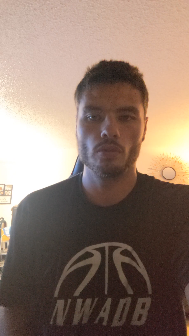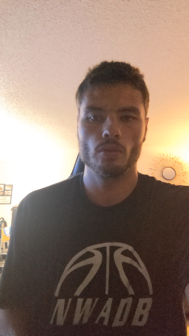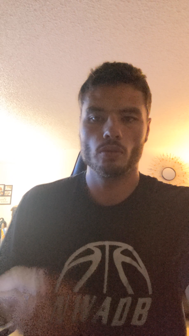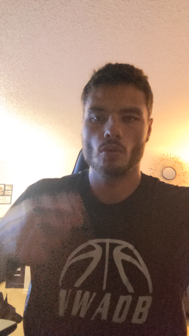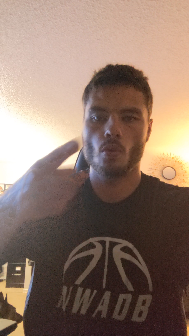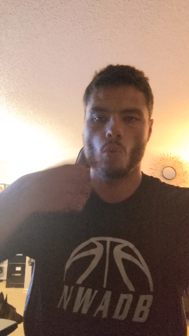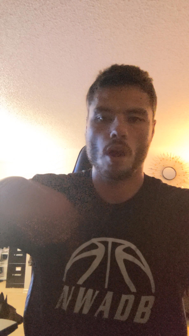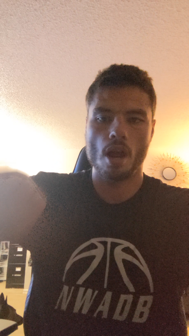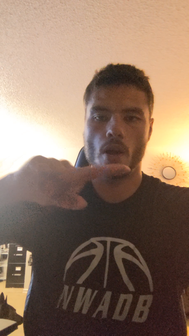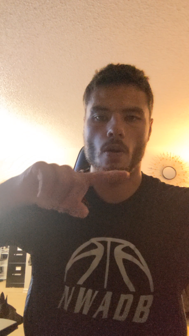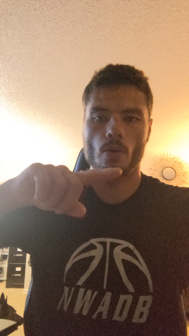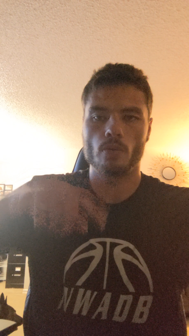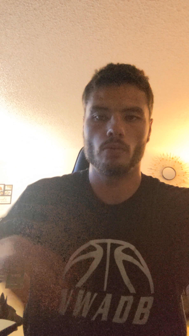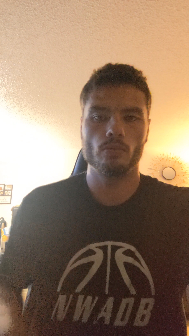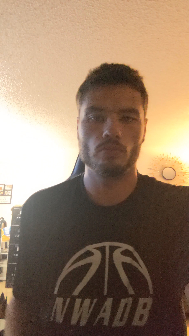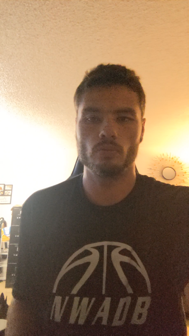around